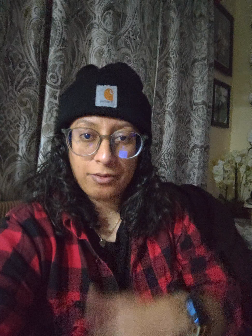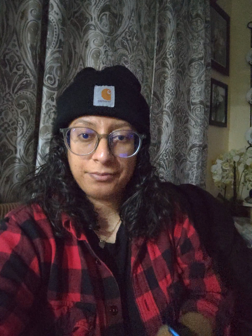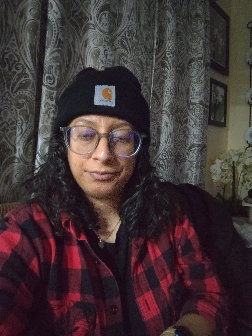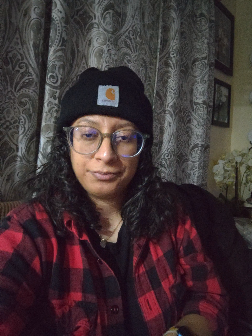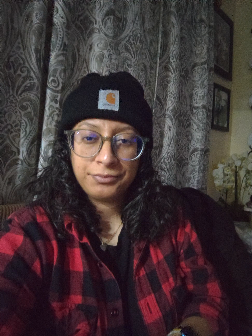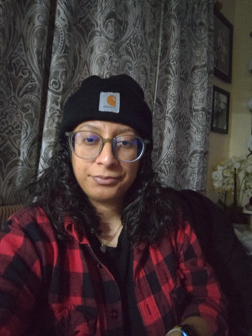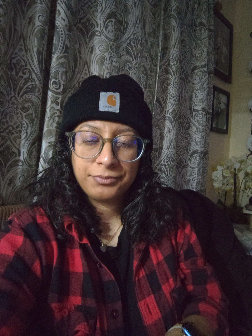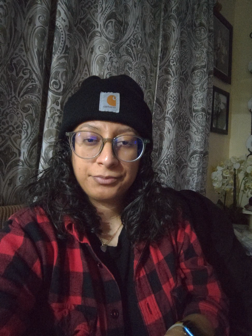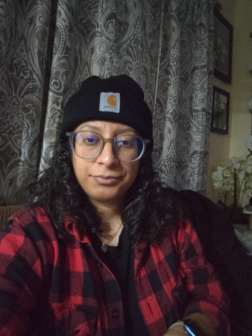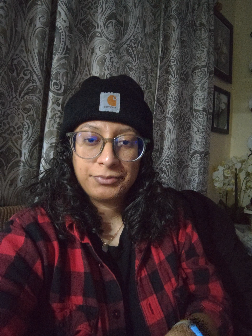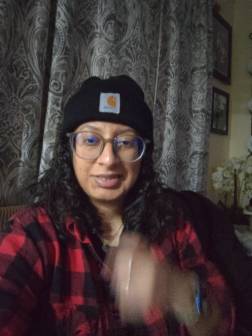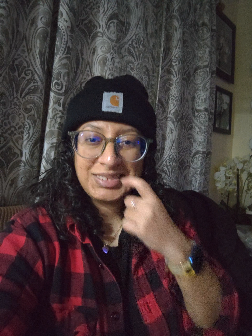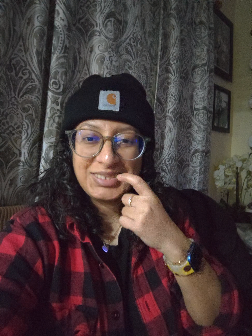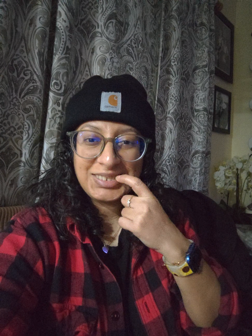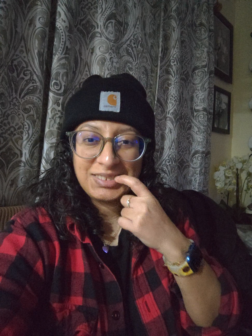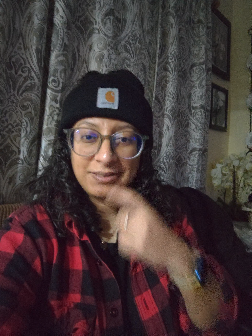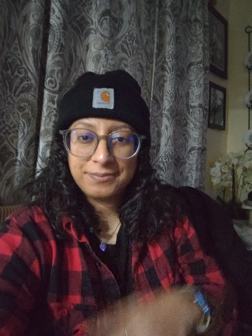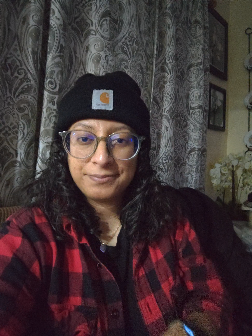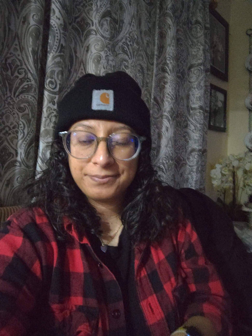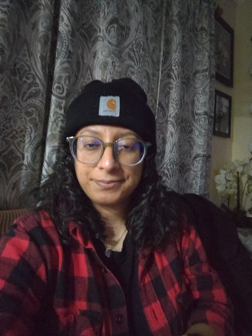window